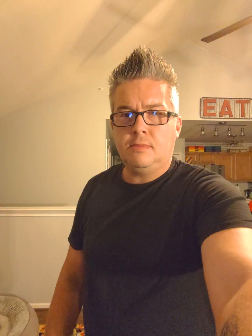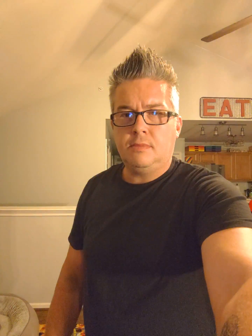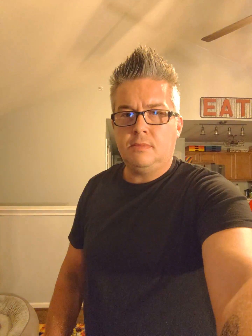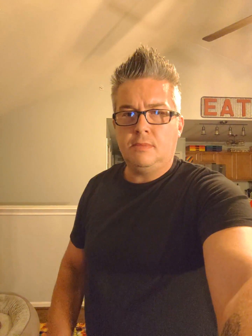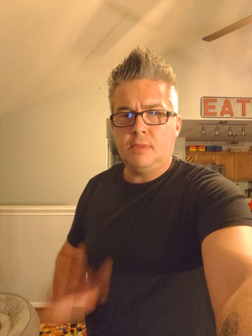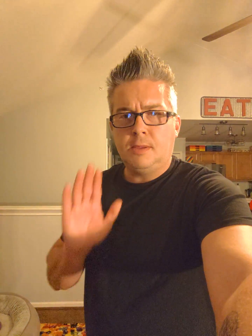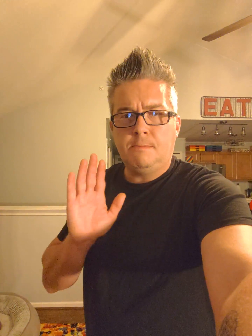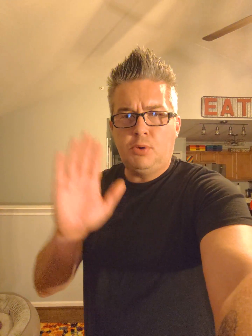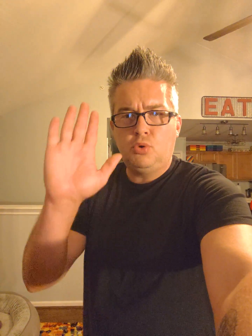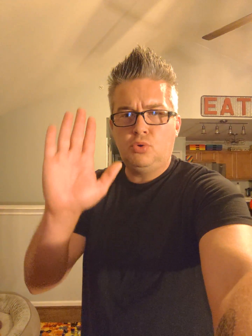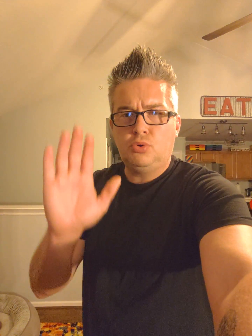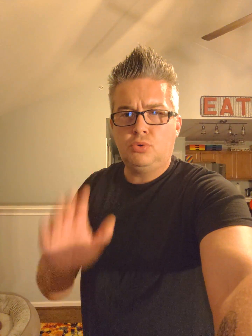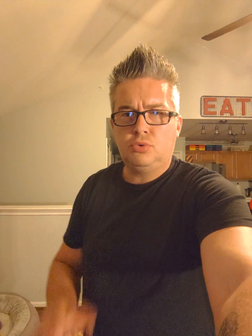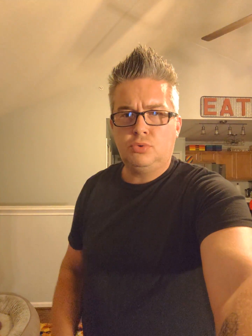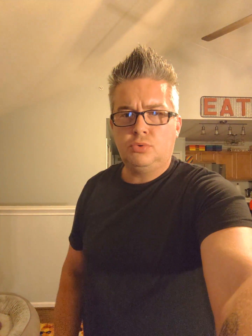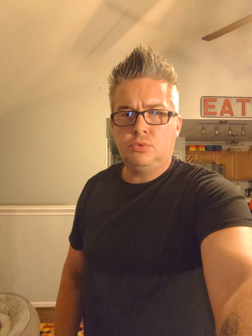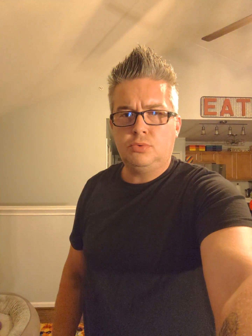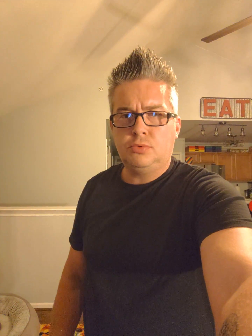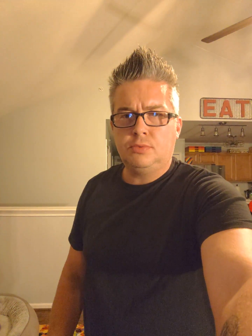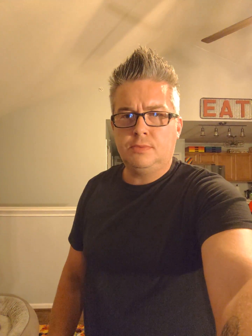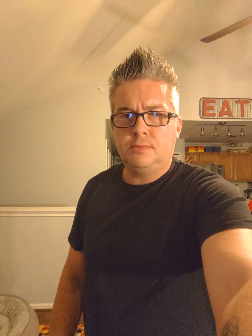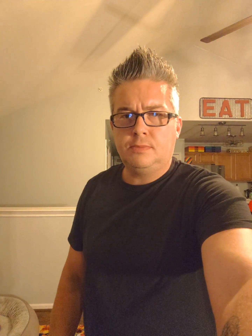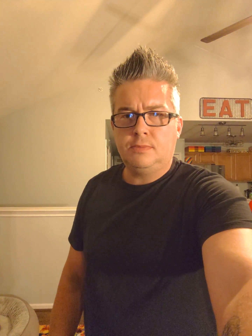push